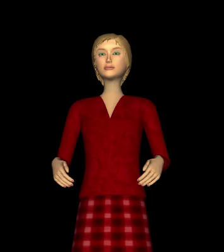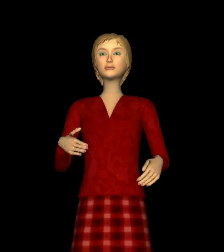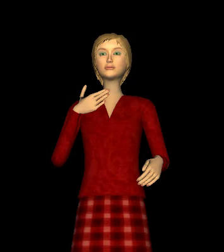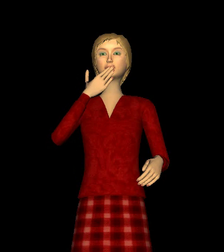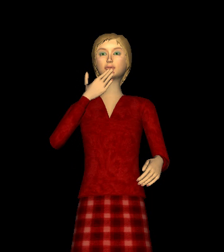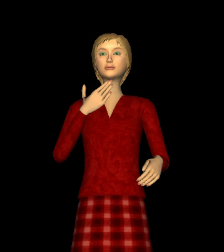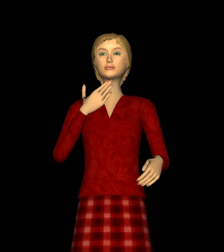شكرا